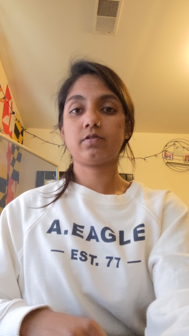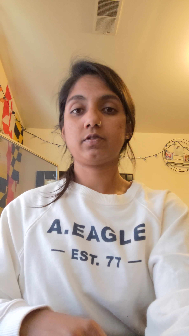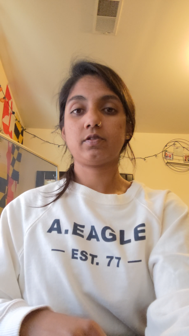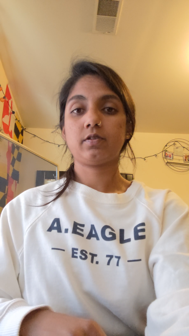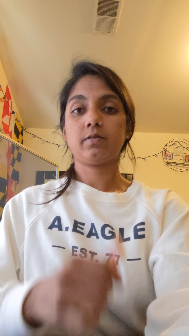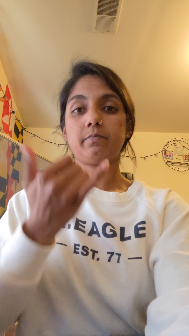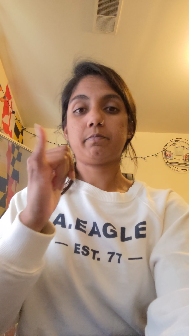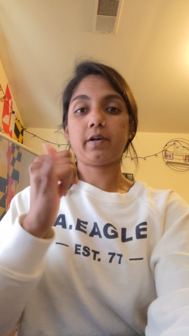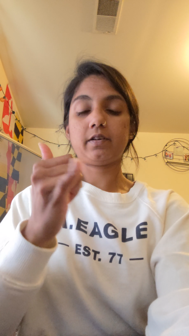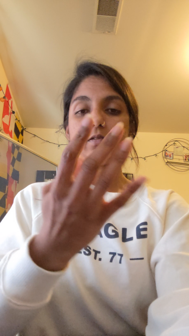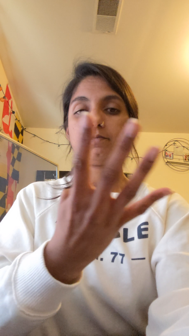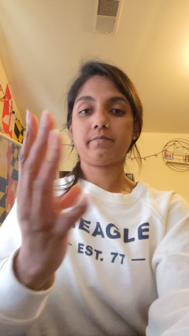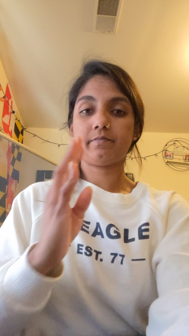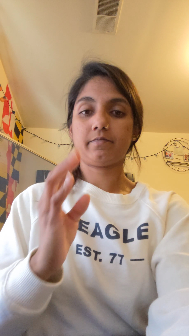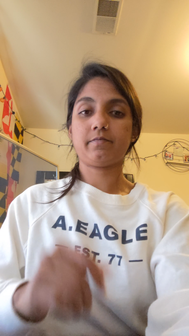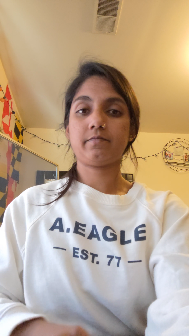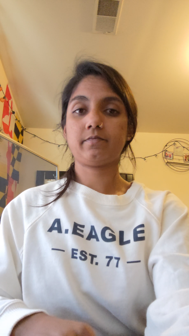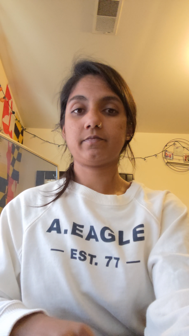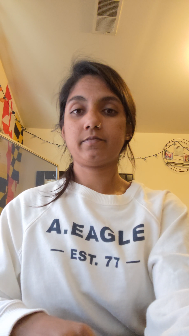playpen